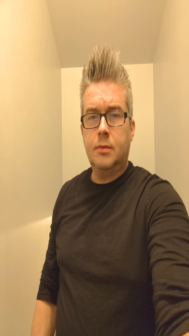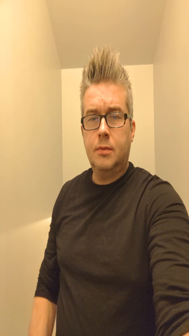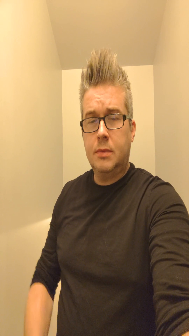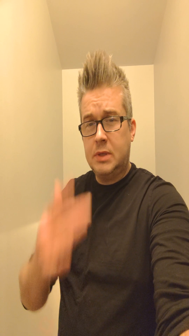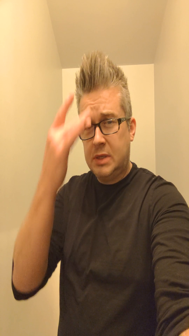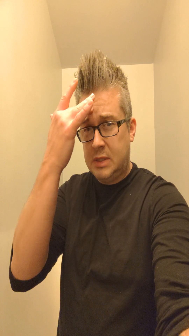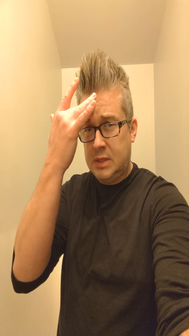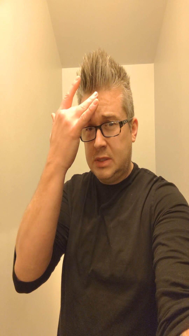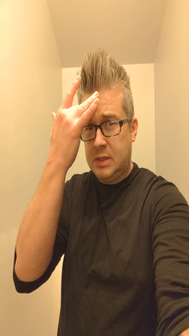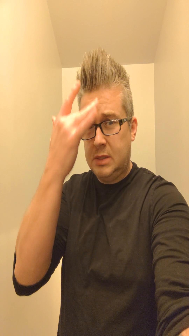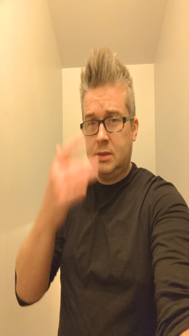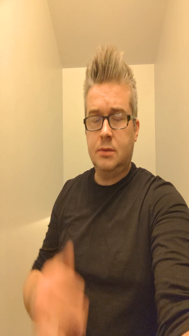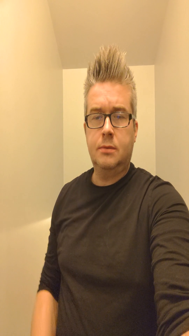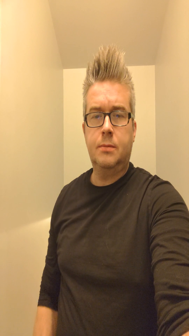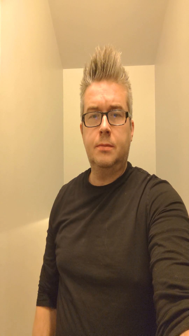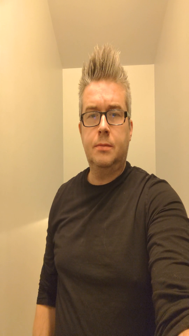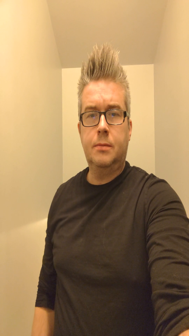sick